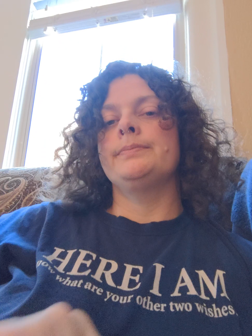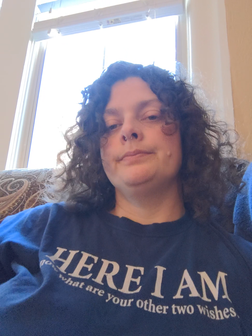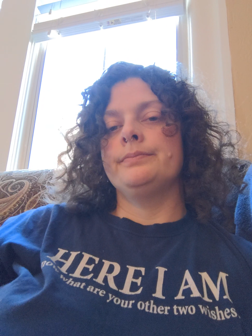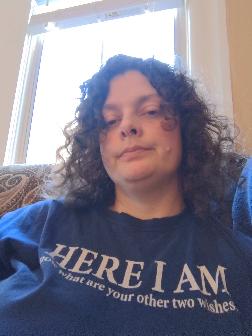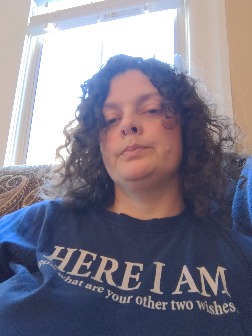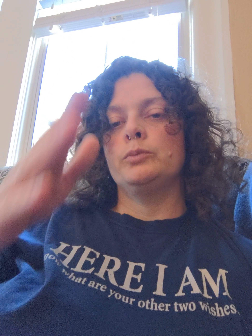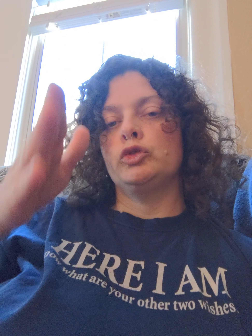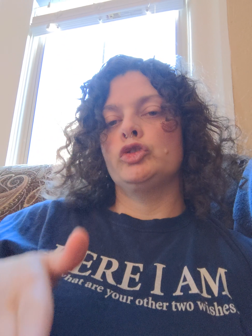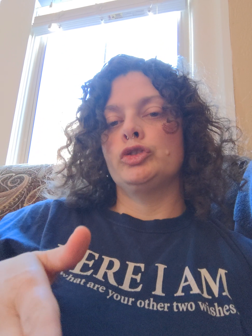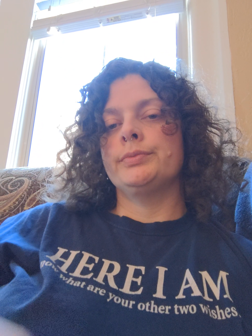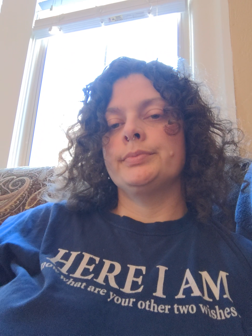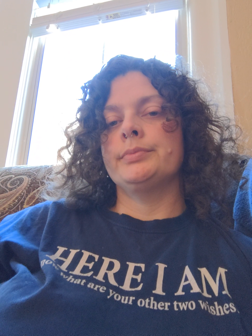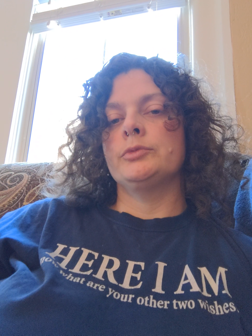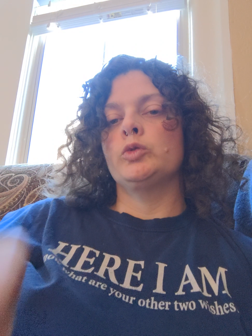person